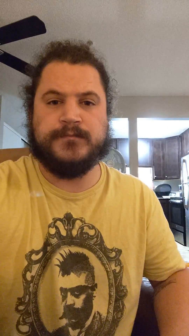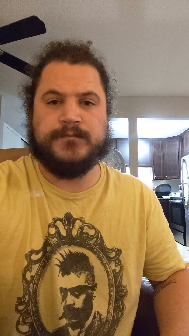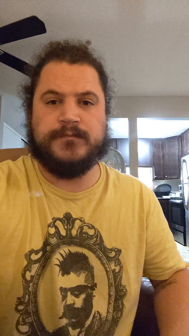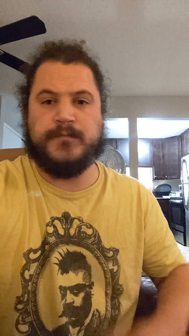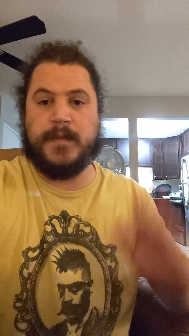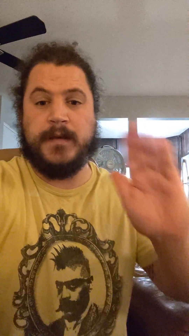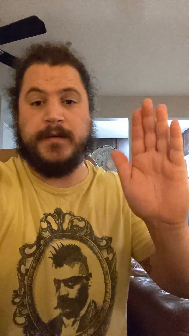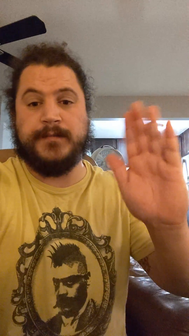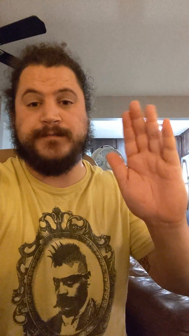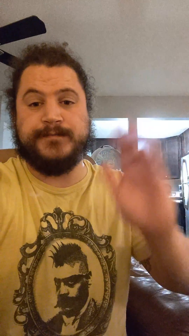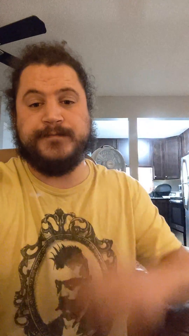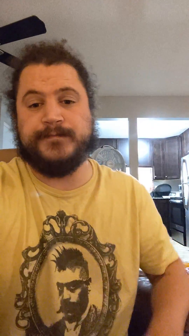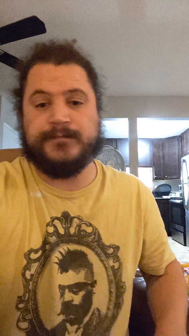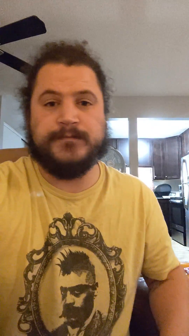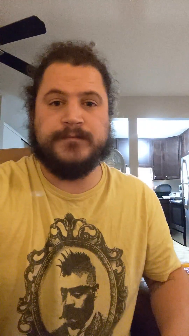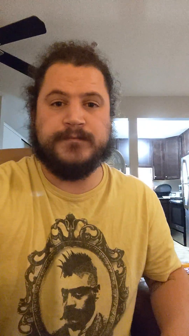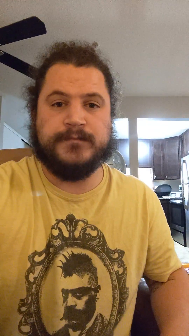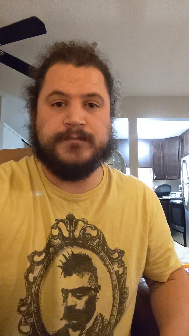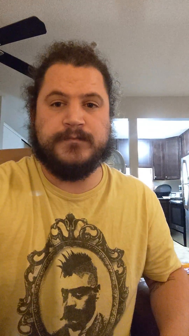hi